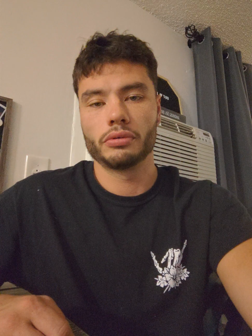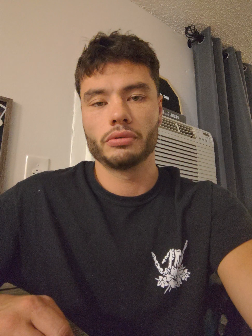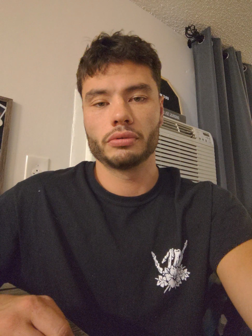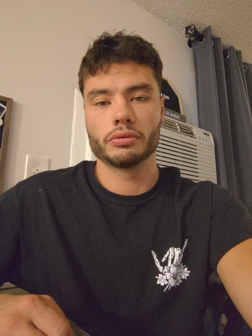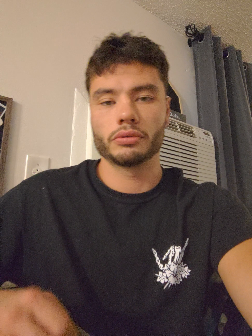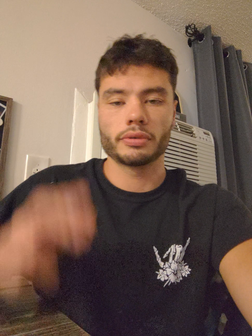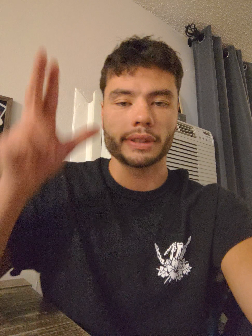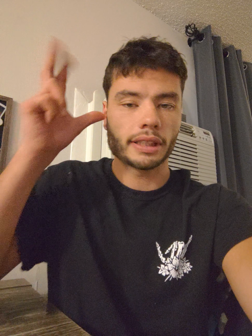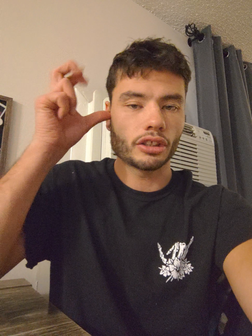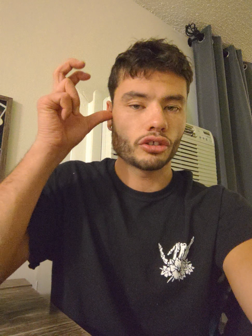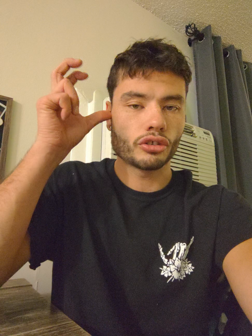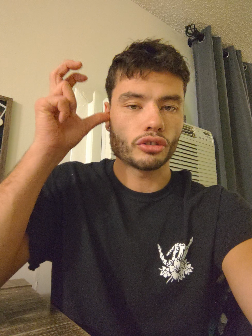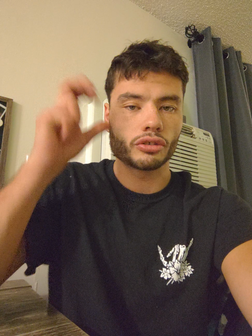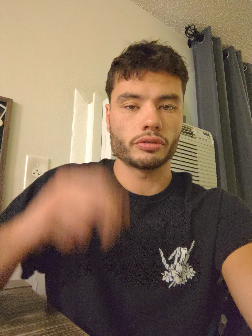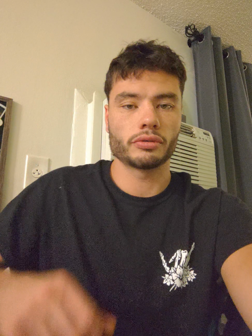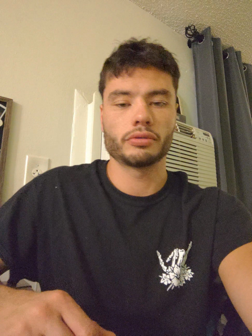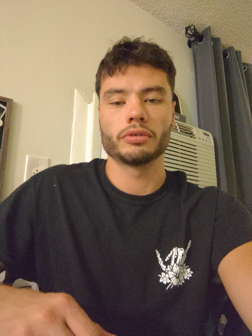hear